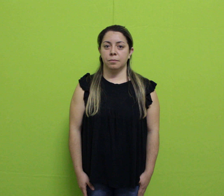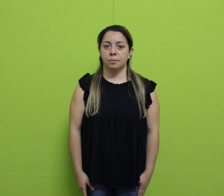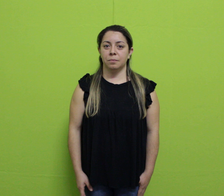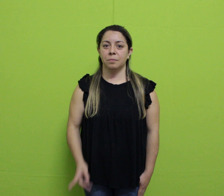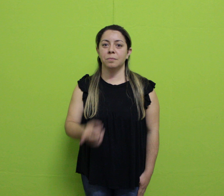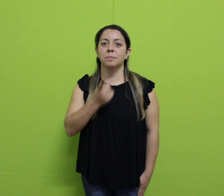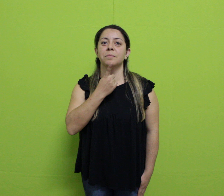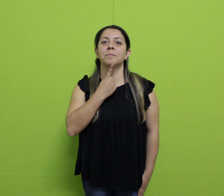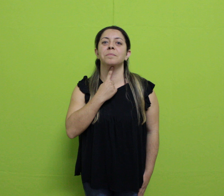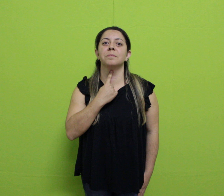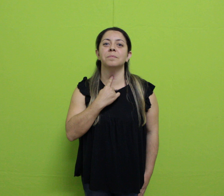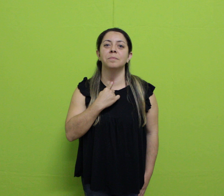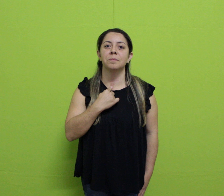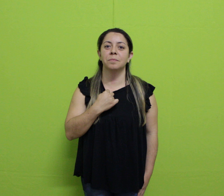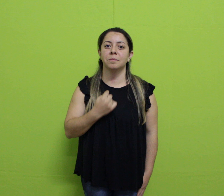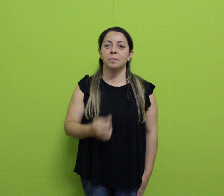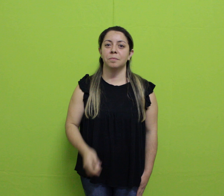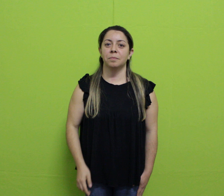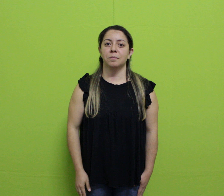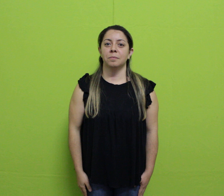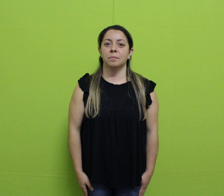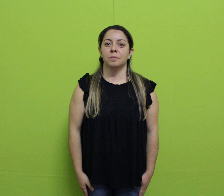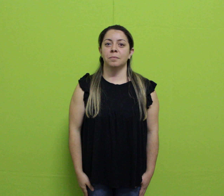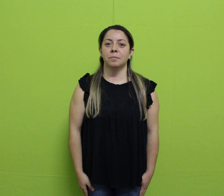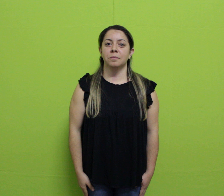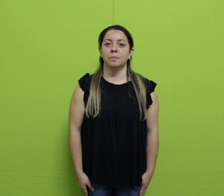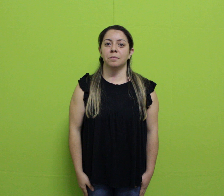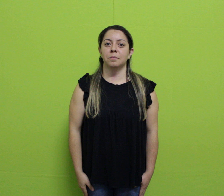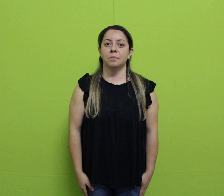vontade